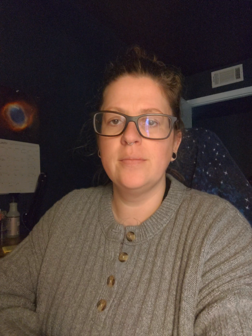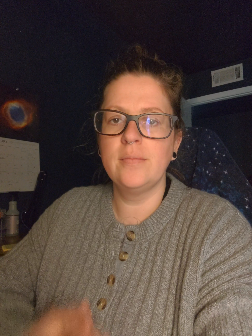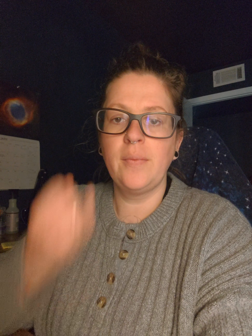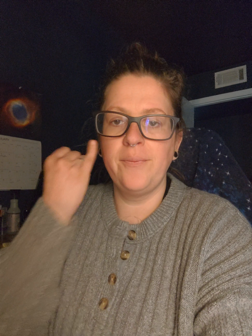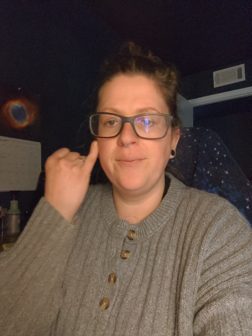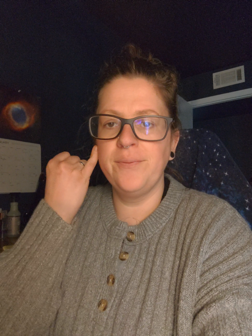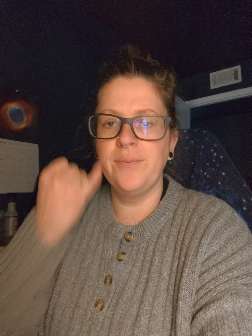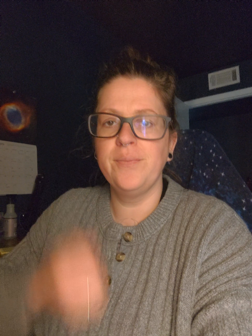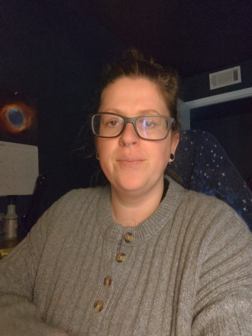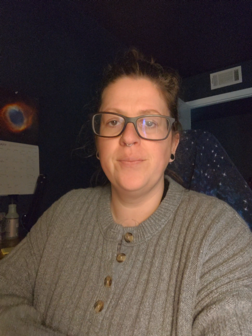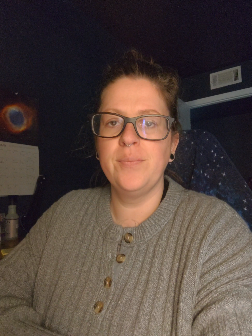if